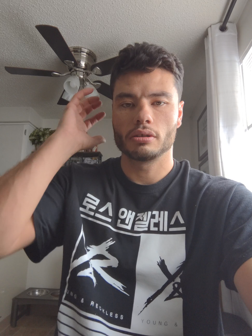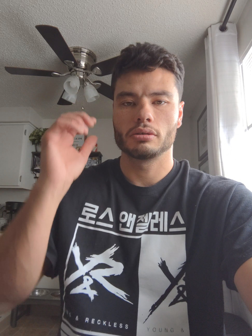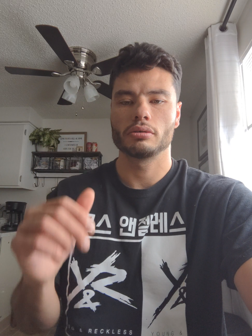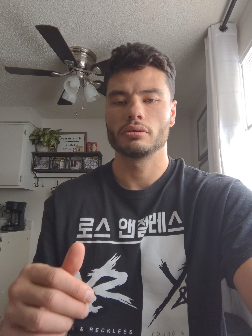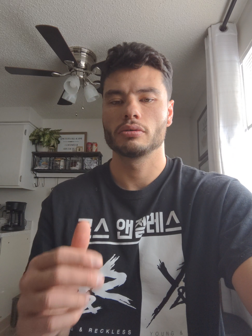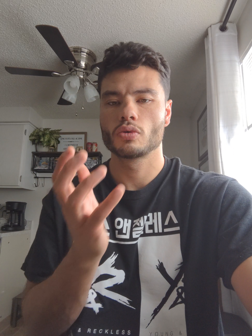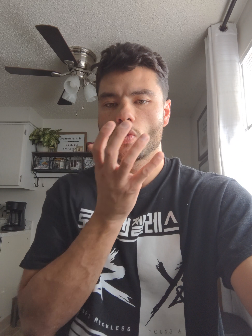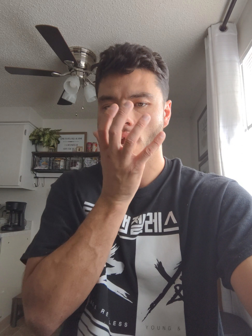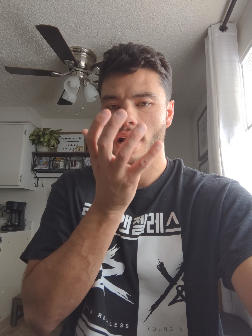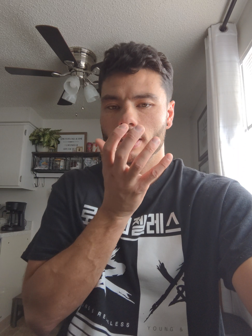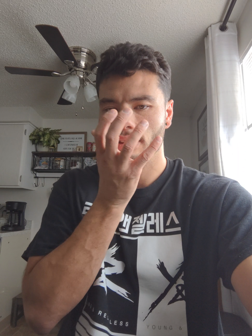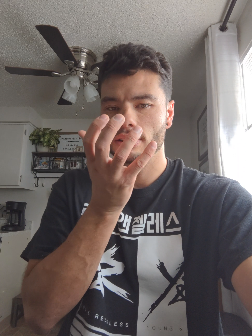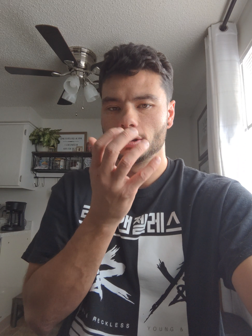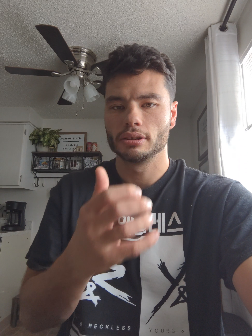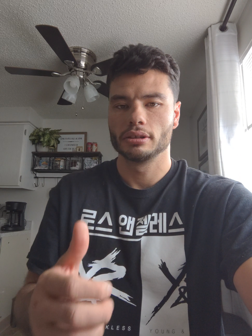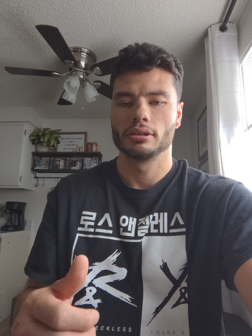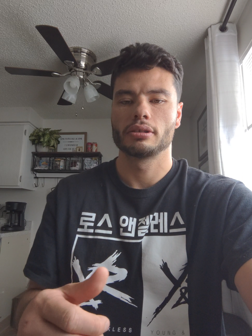grass